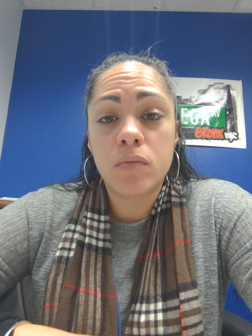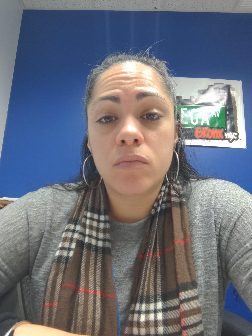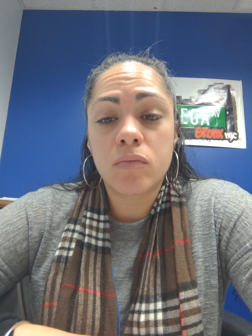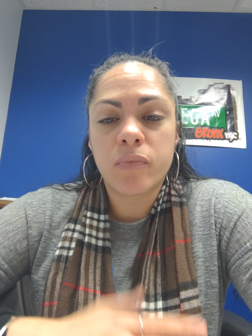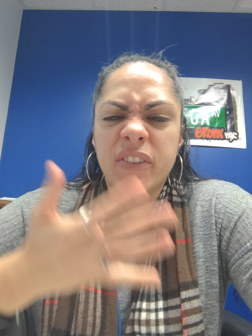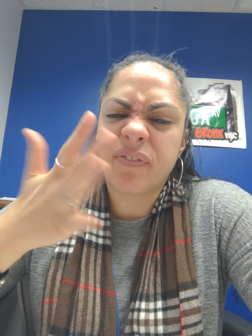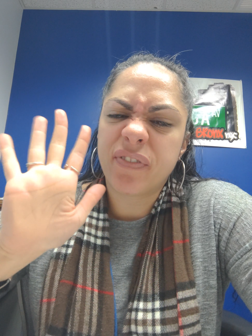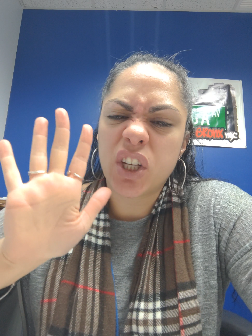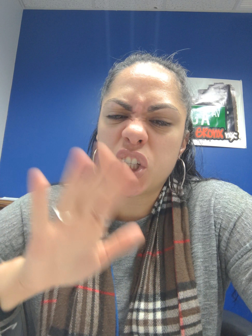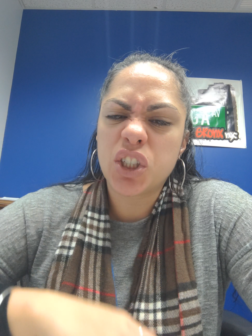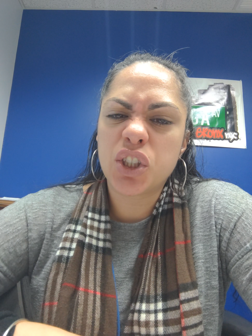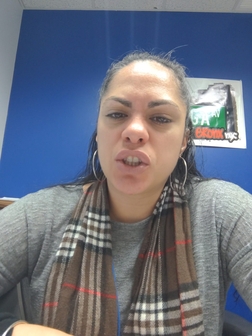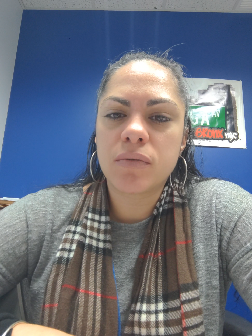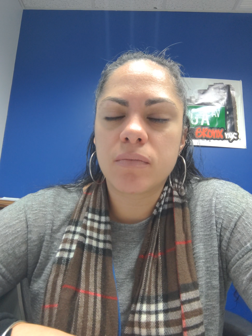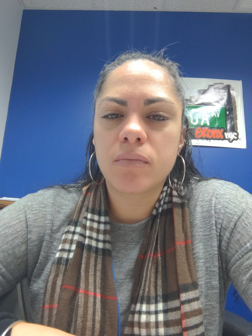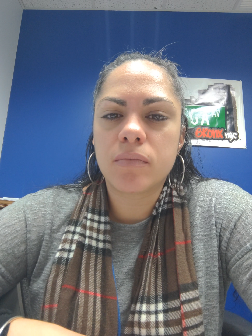finish